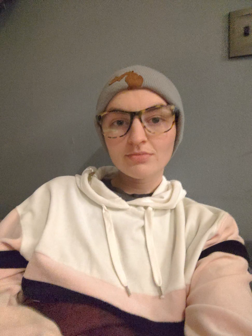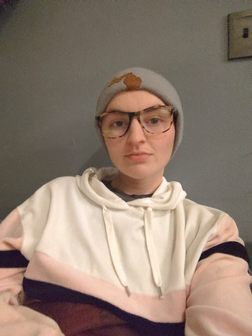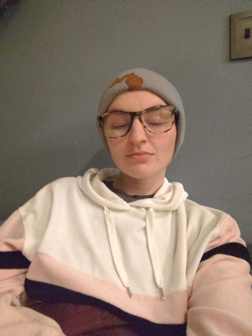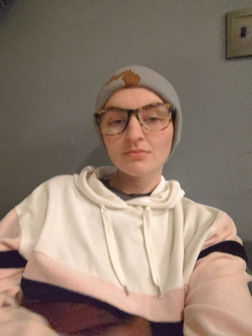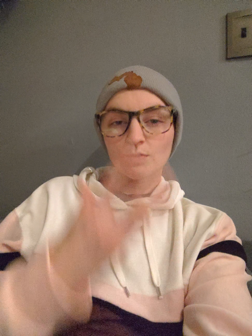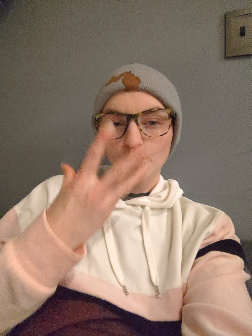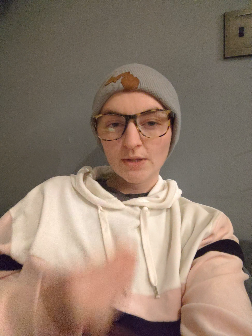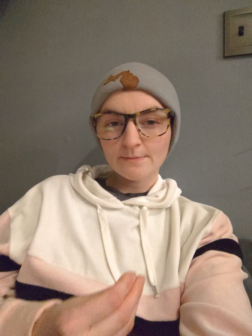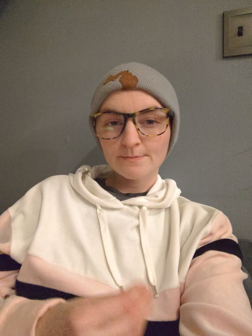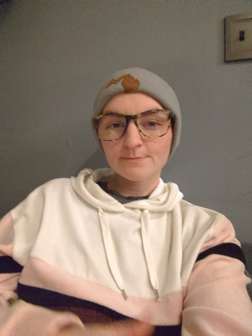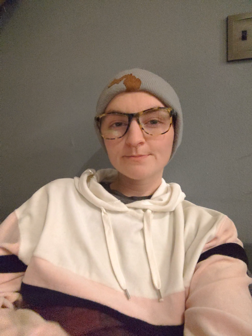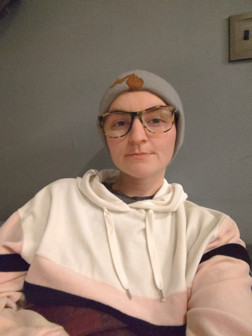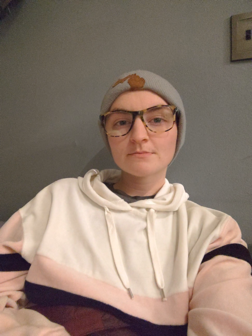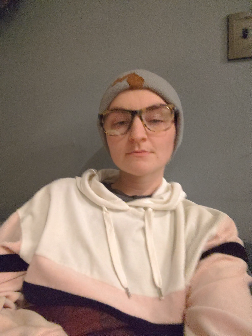wet